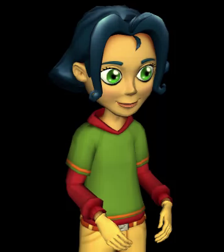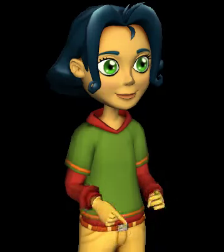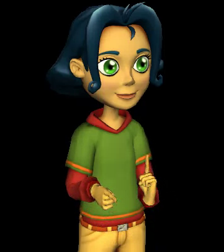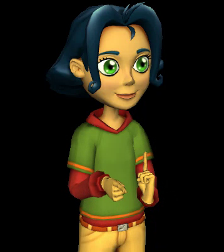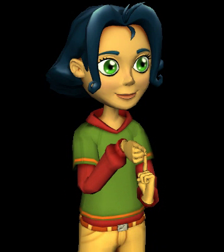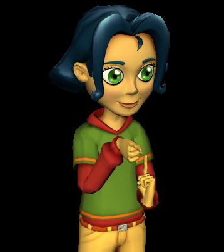مهم